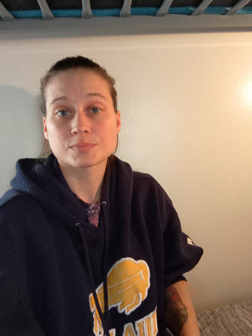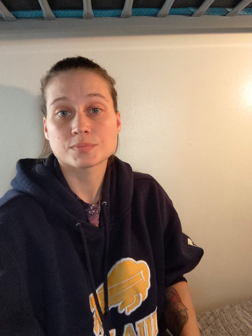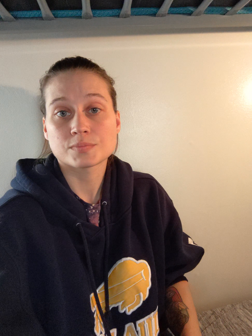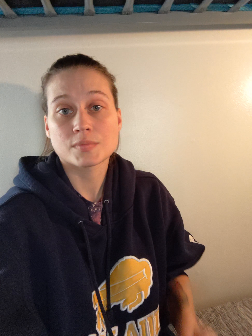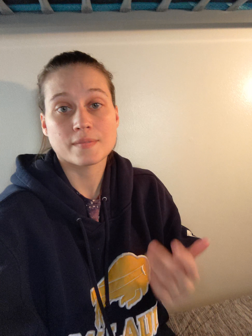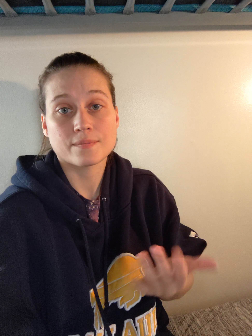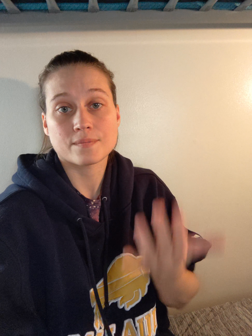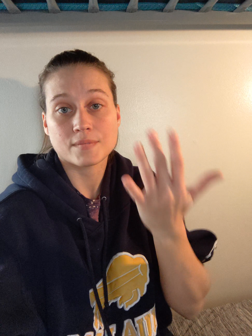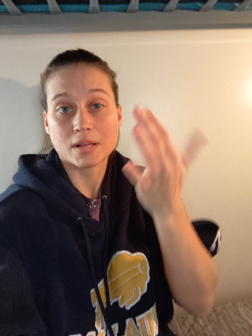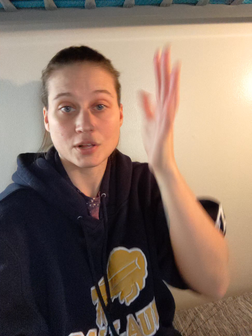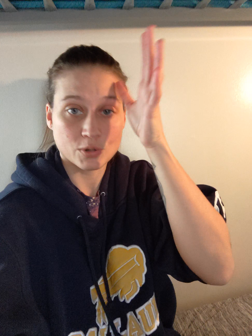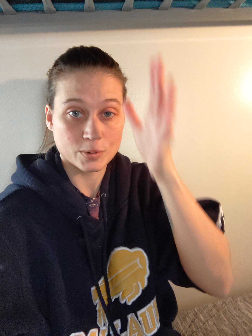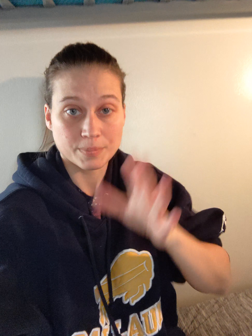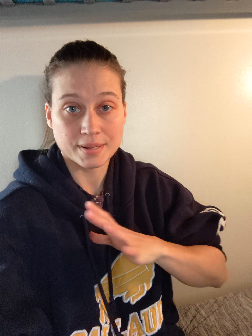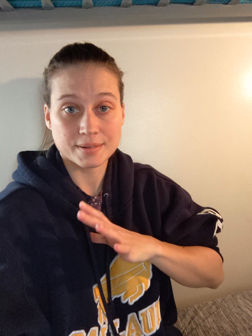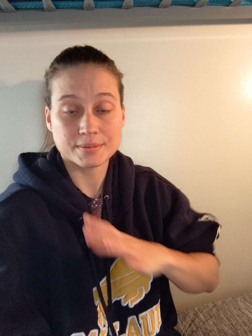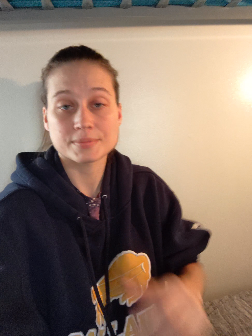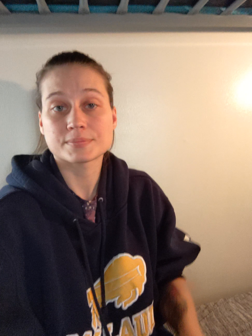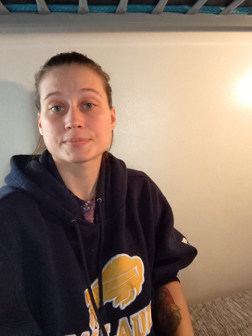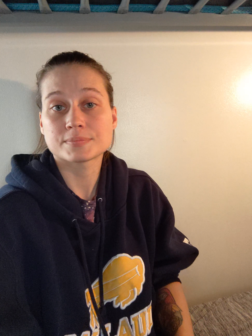fireman